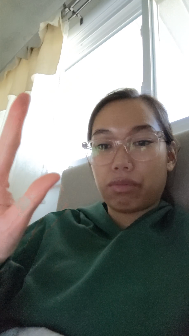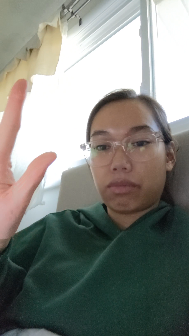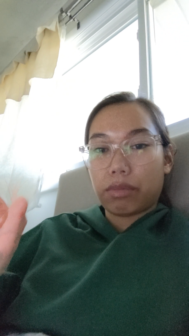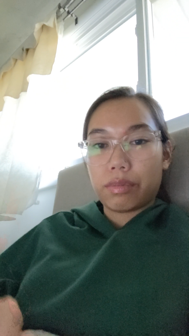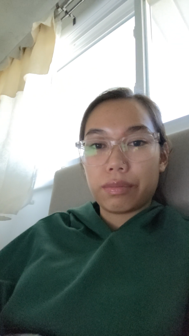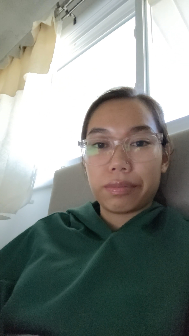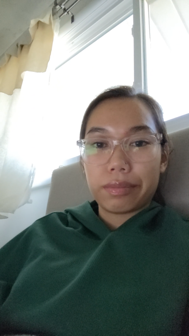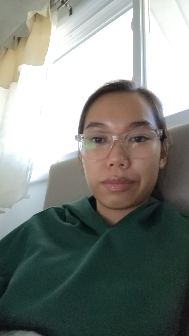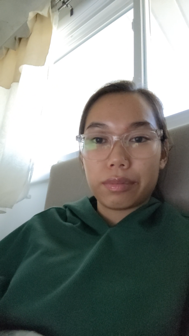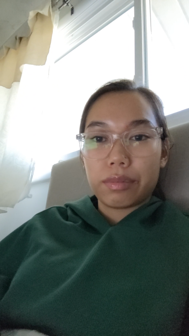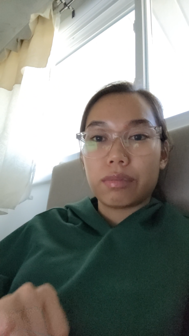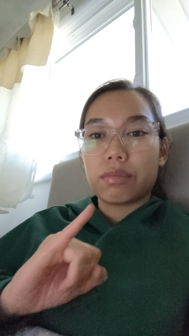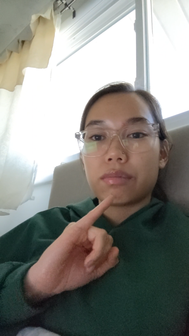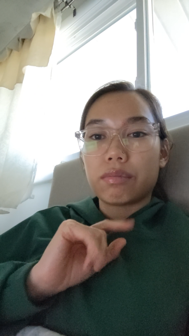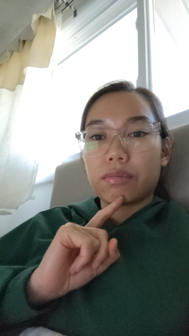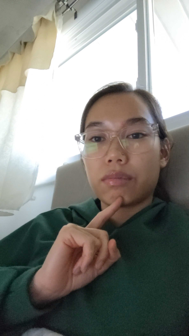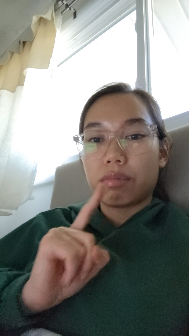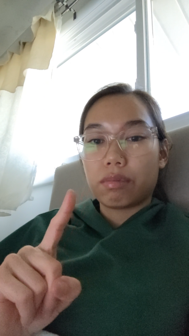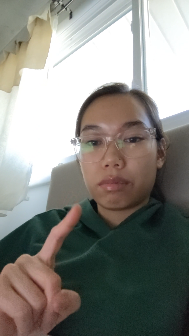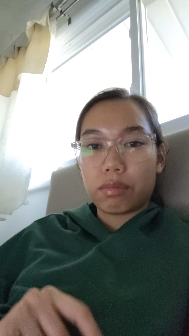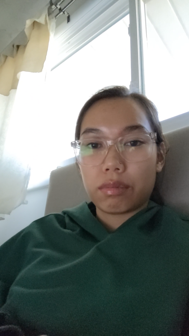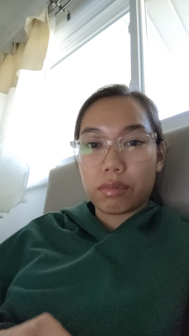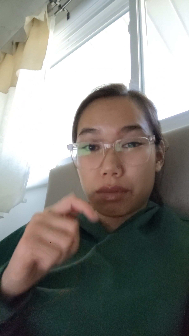is